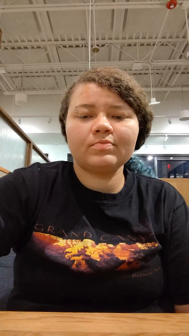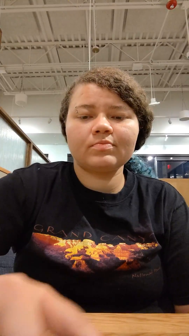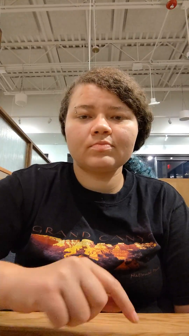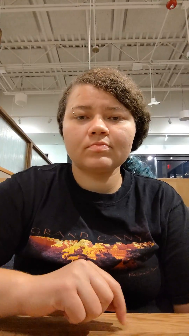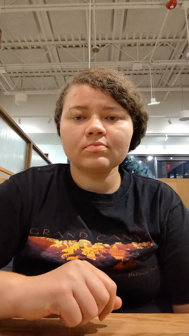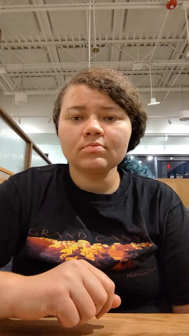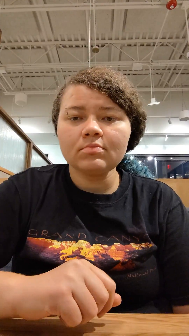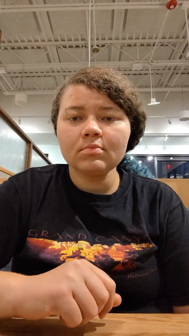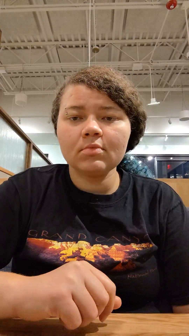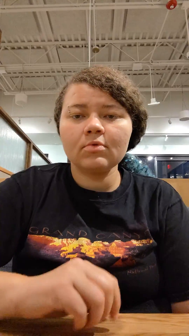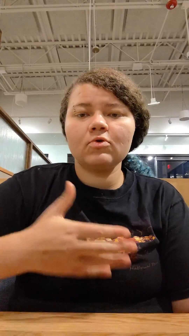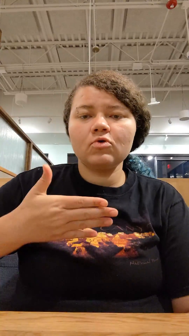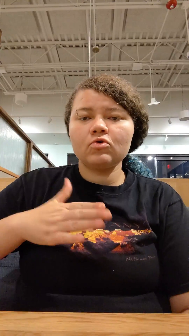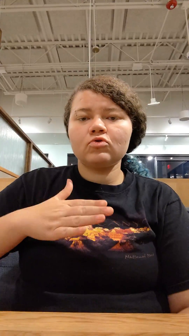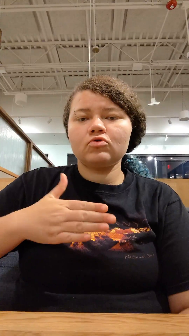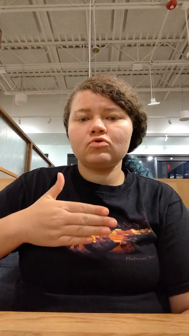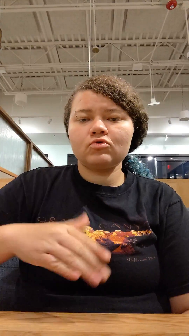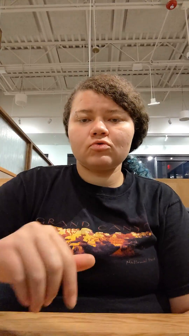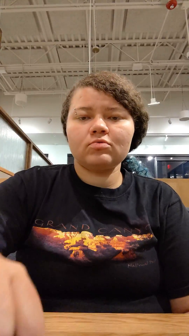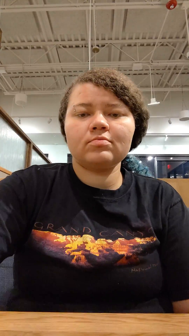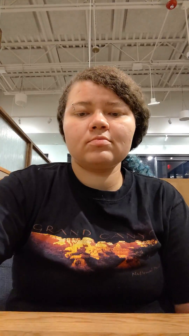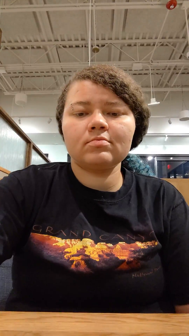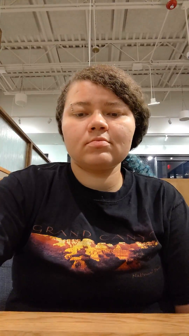cook